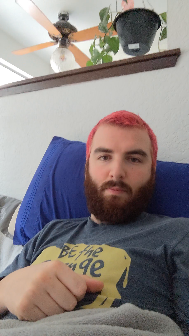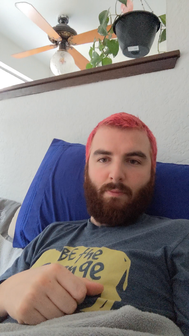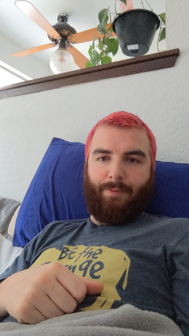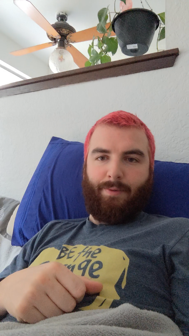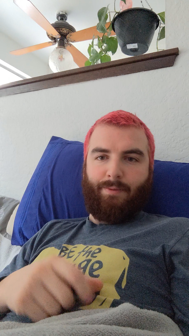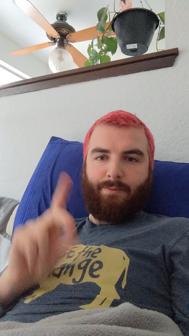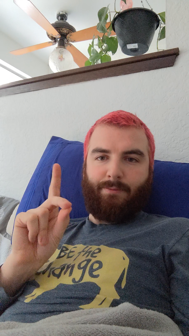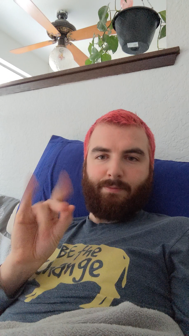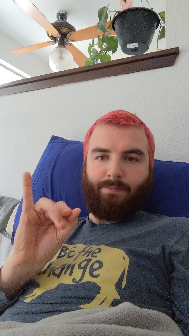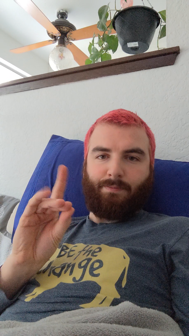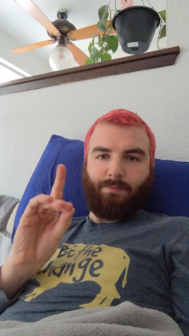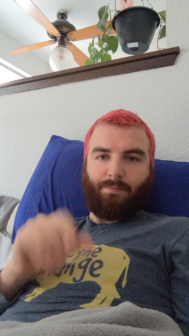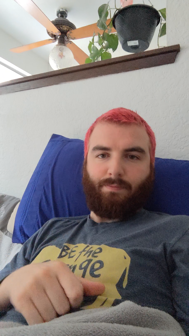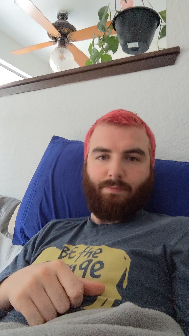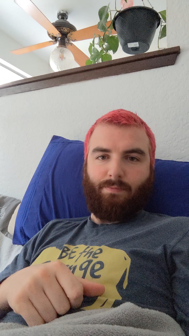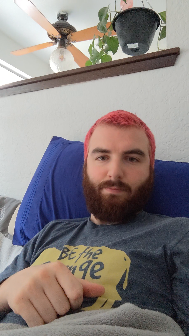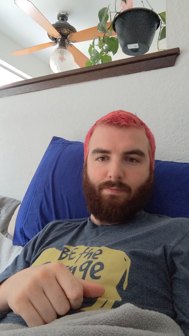did